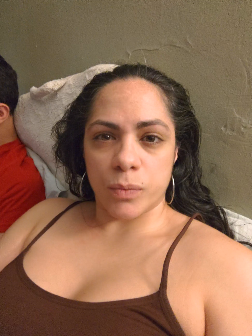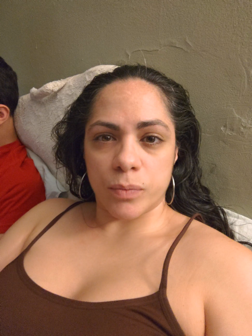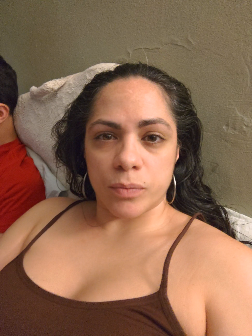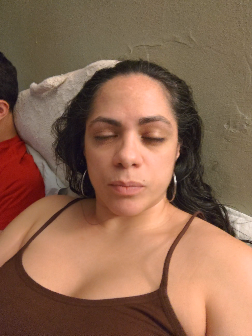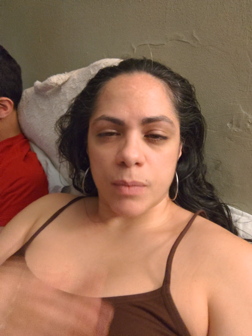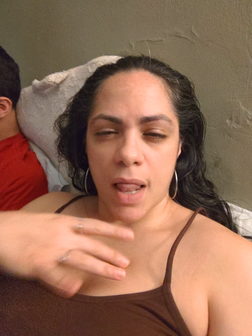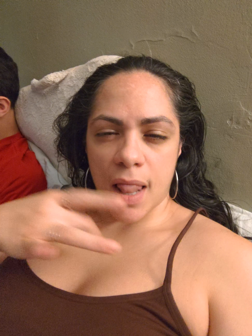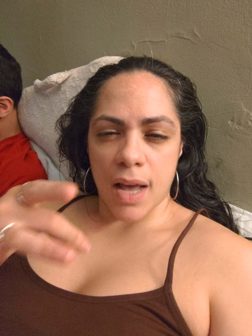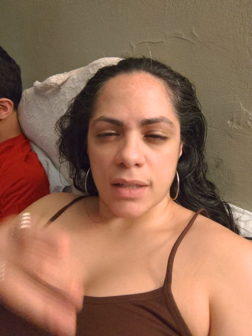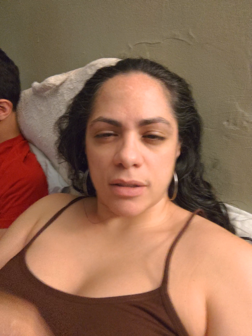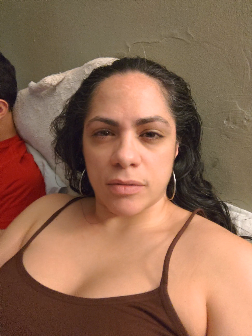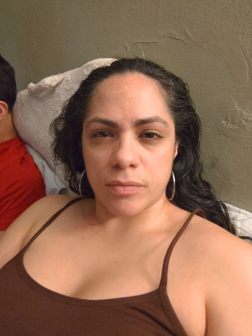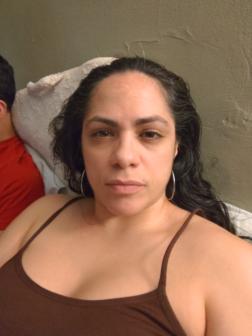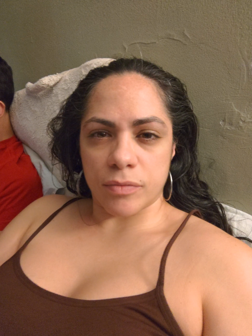like